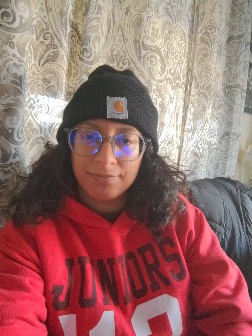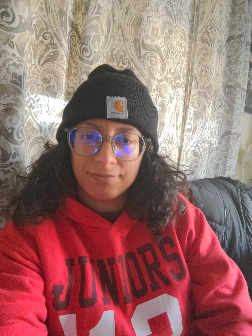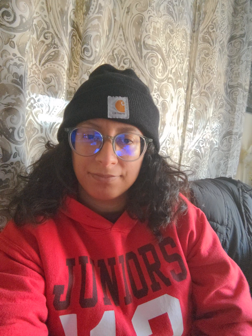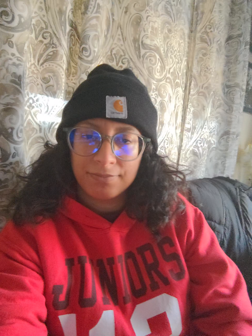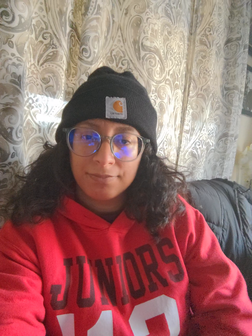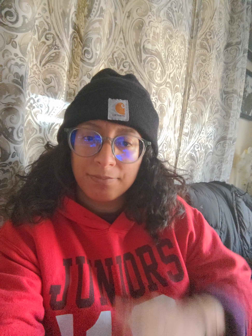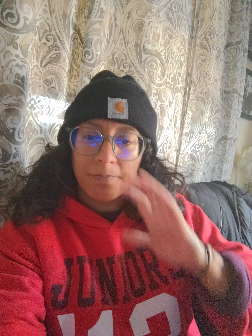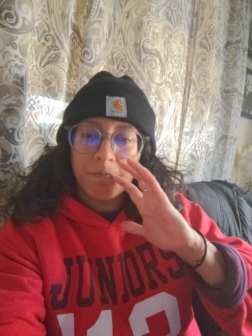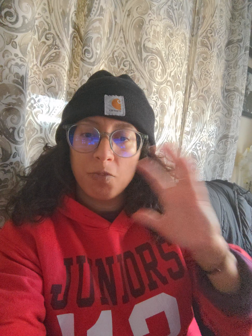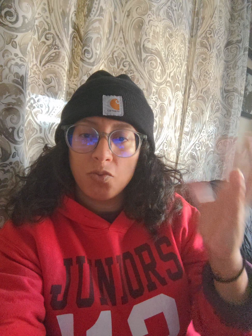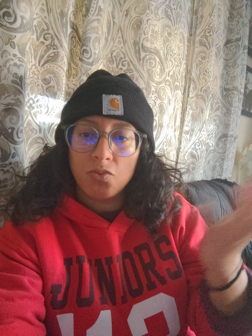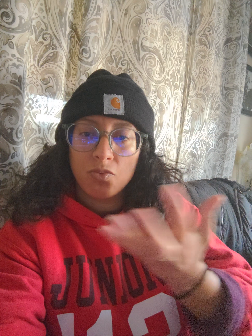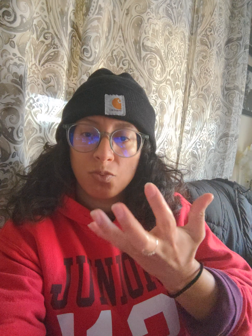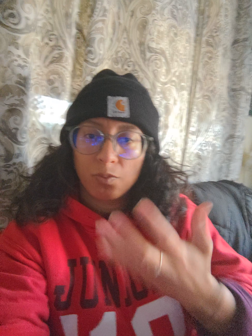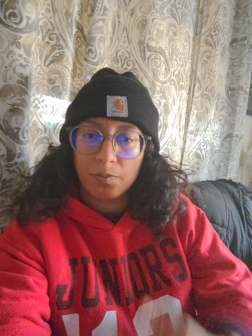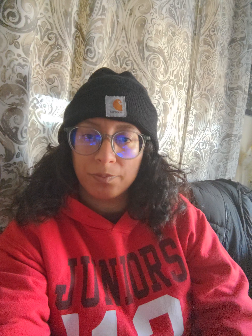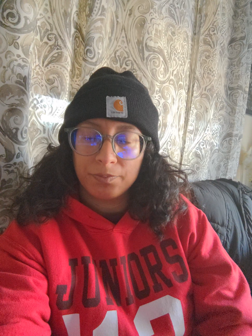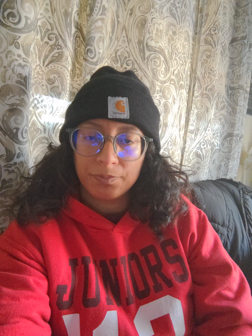balloon